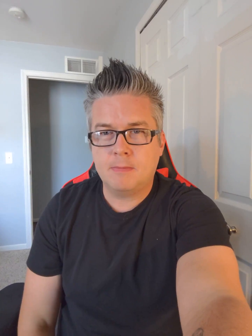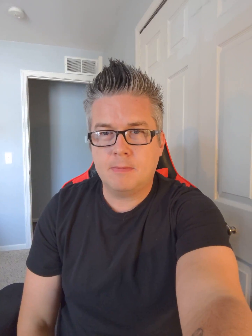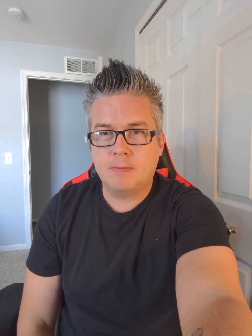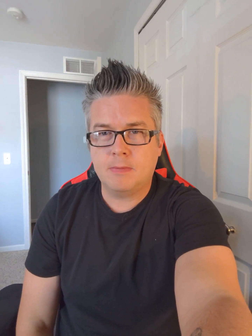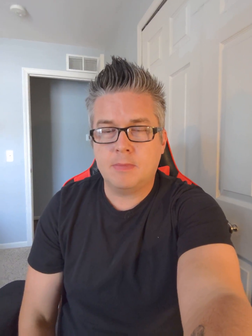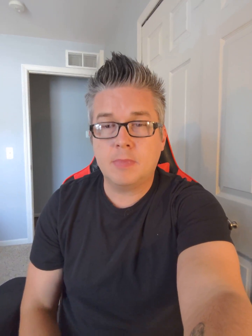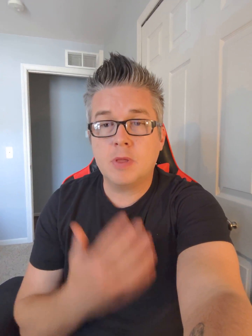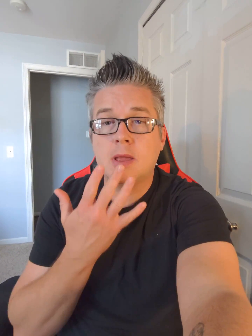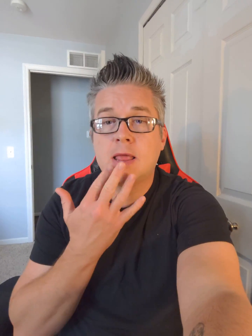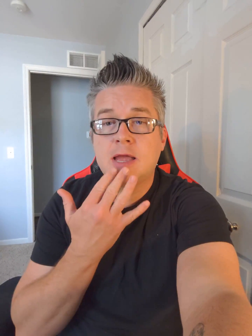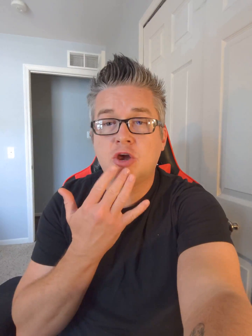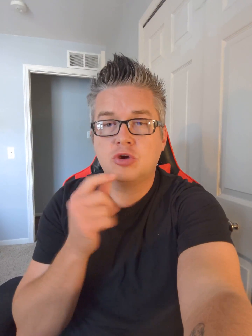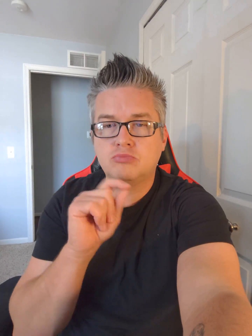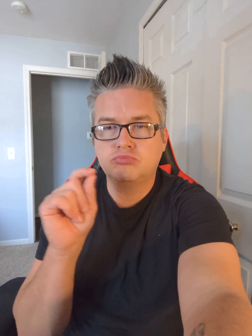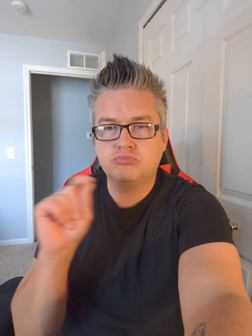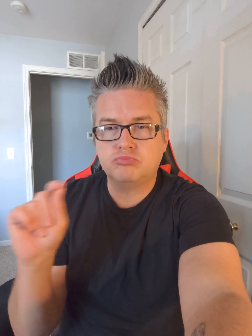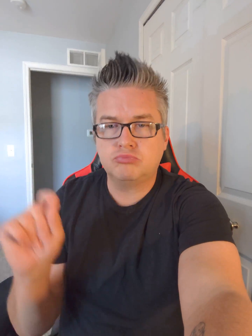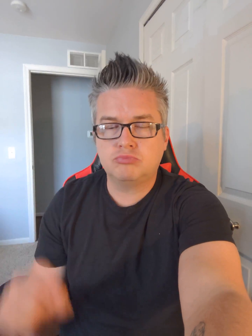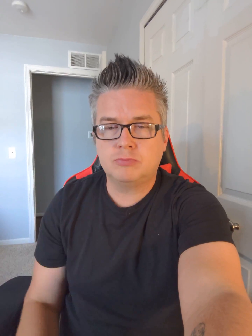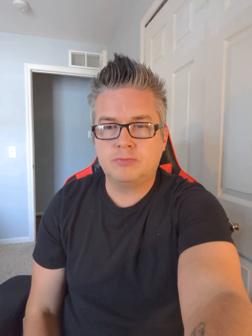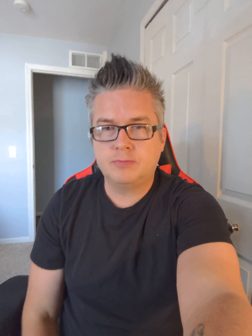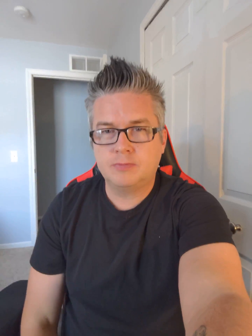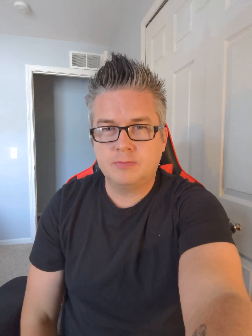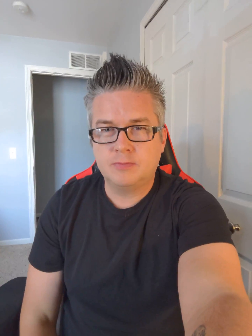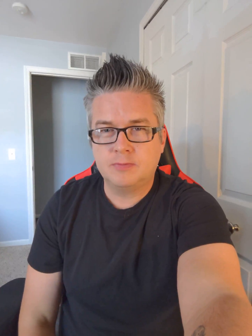crayon